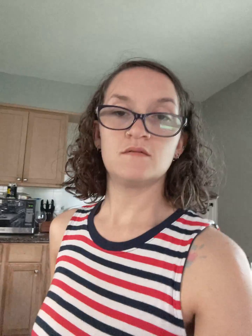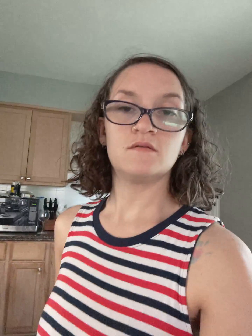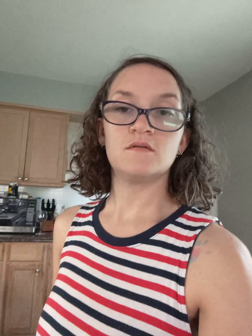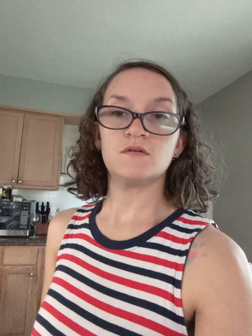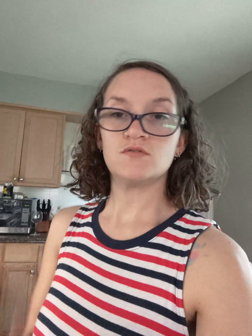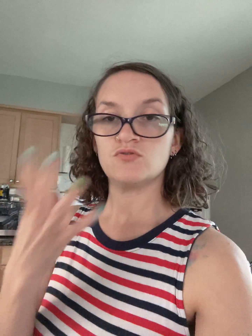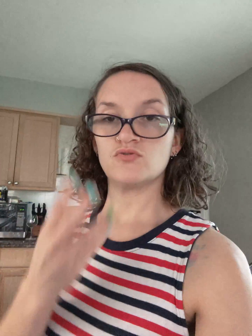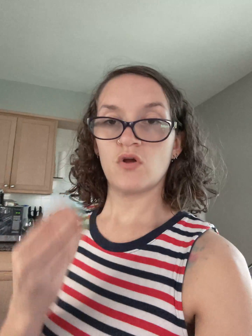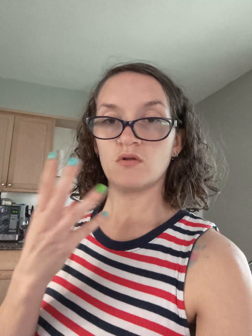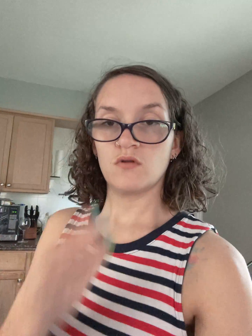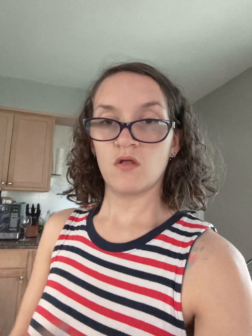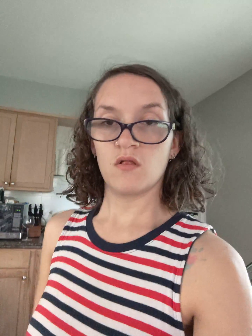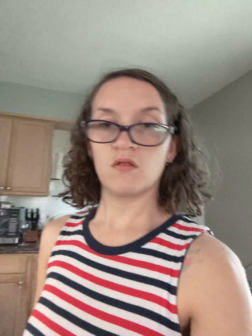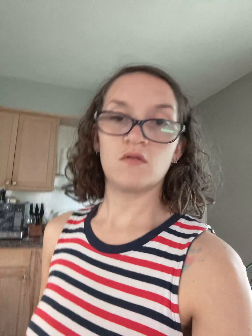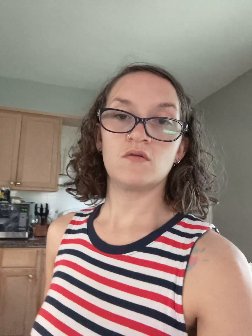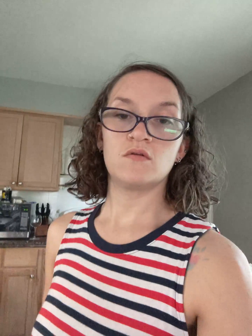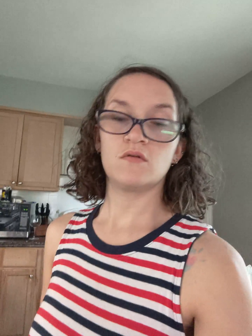gentle